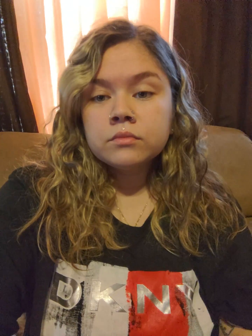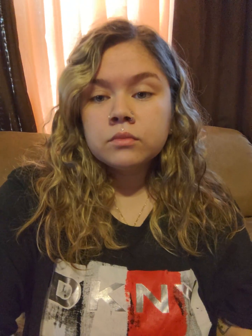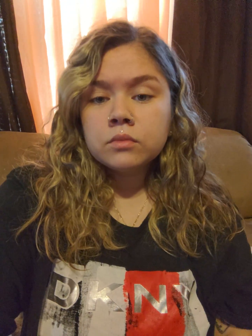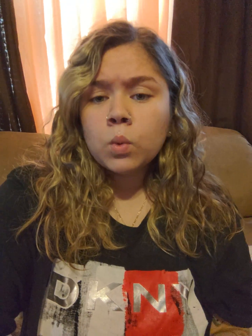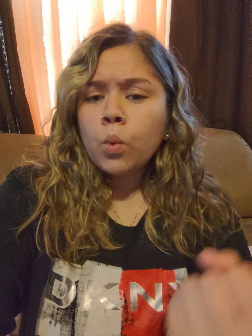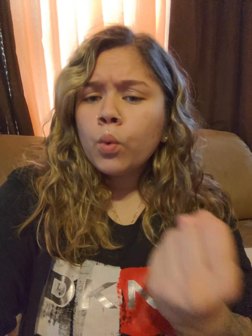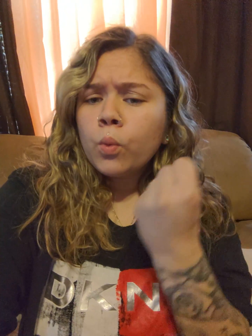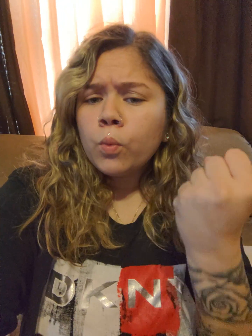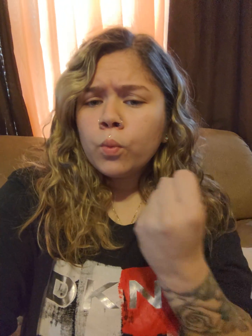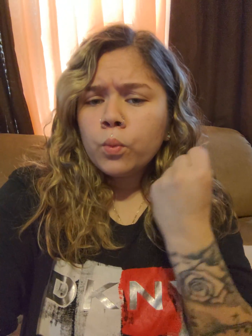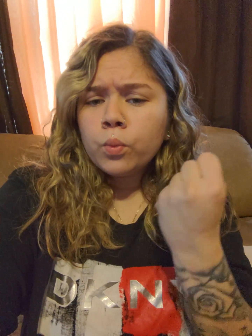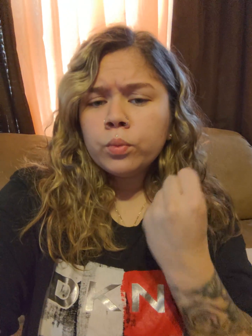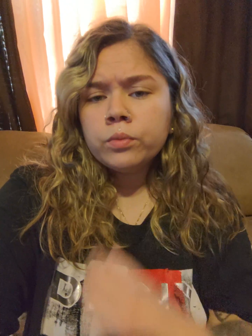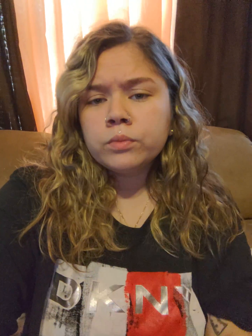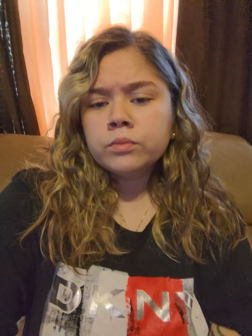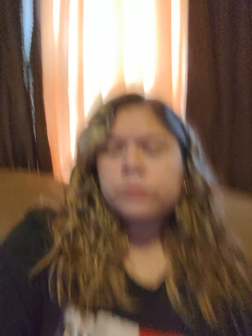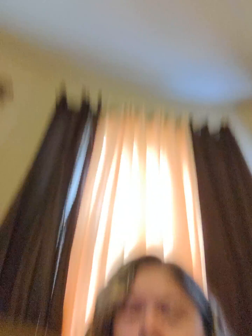hold